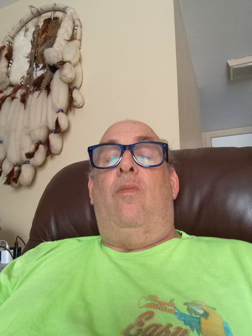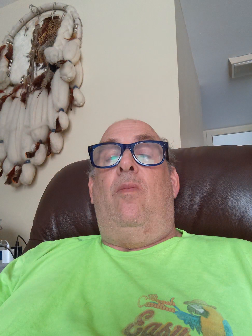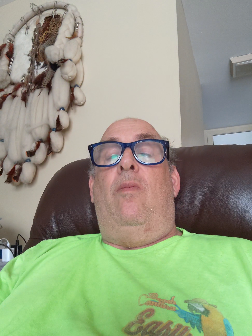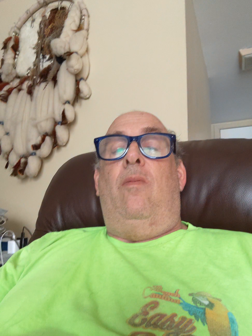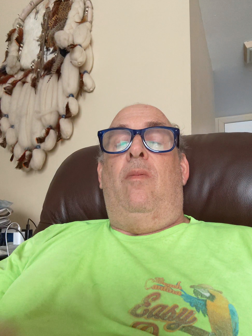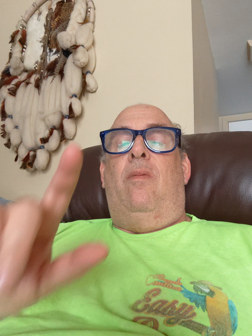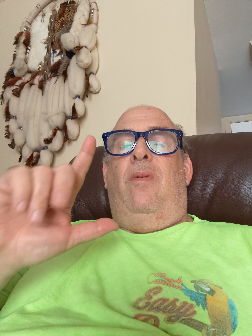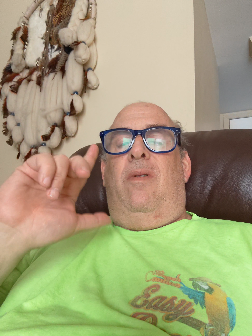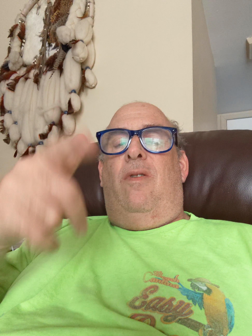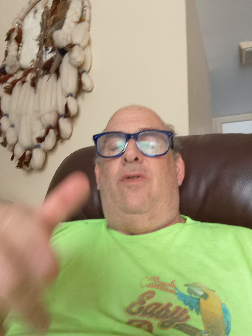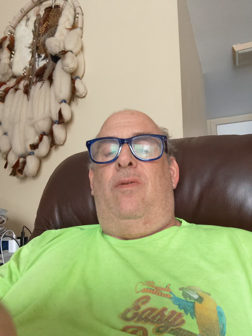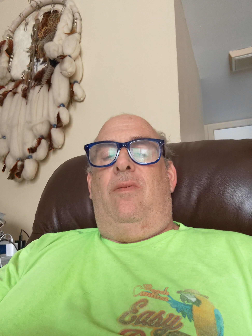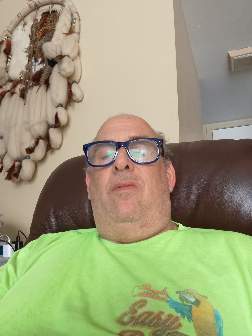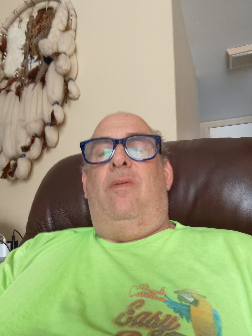later